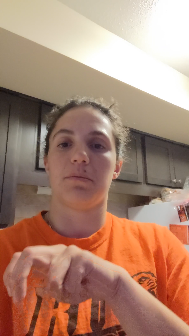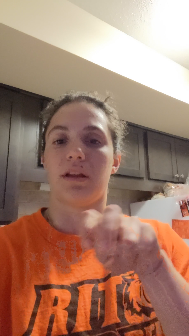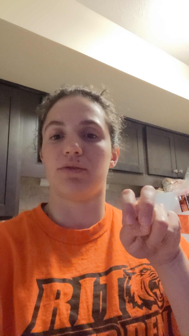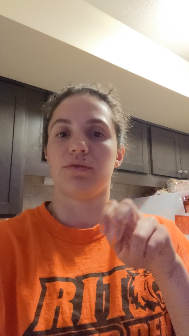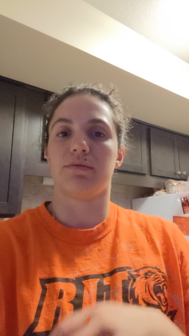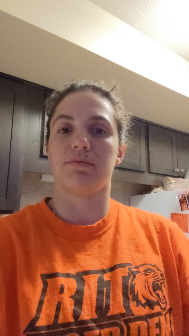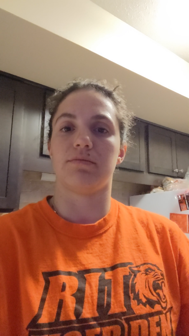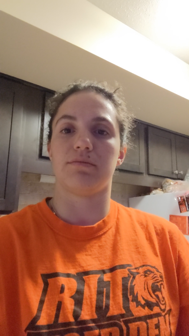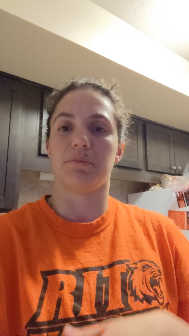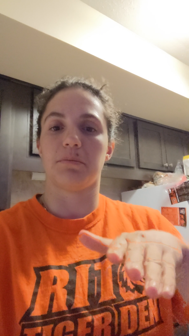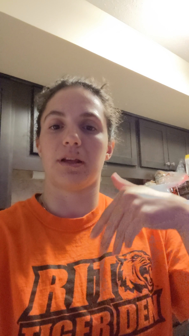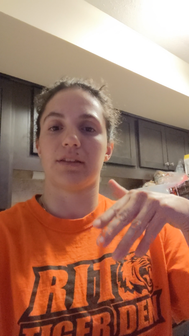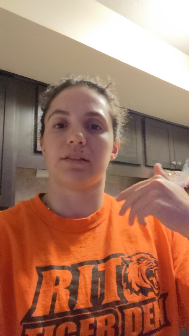pants